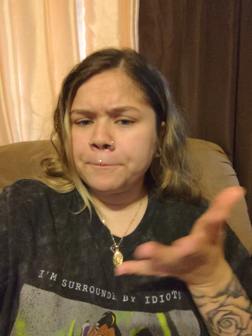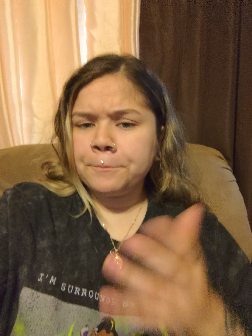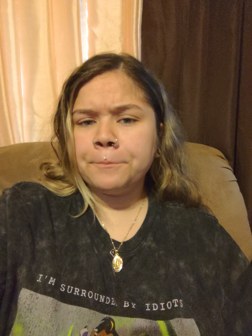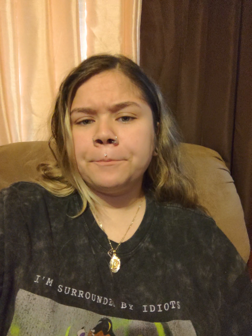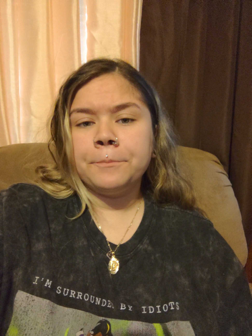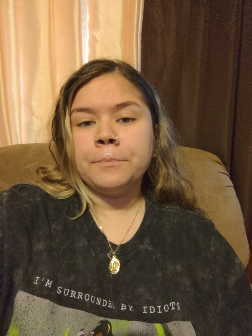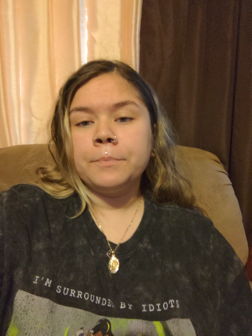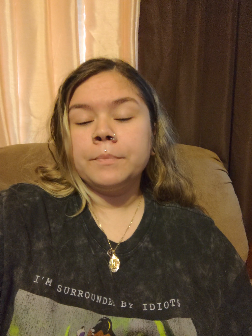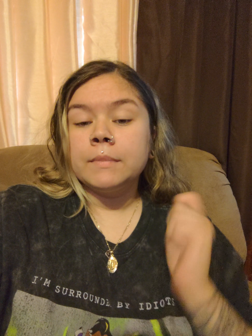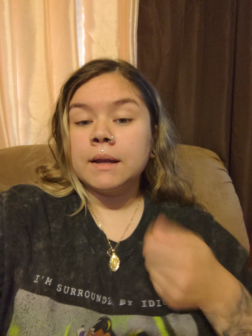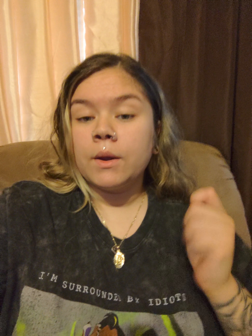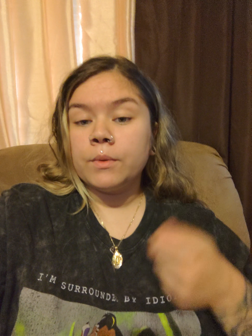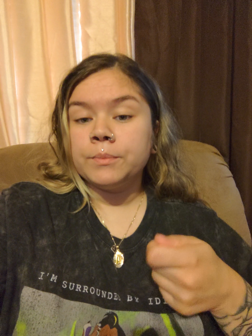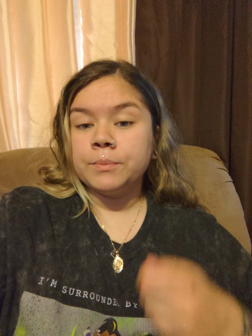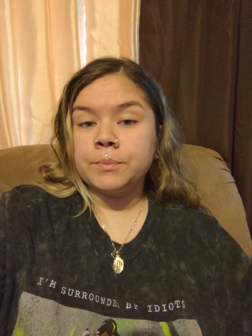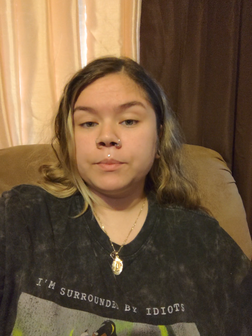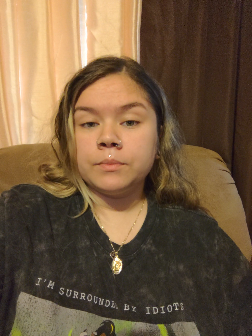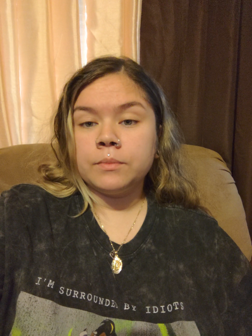cart